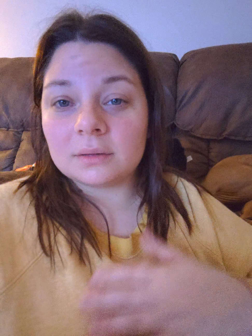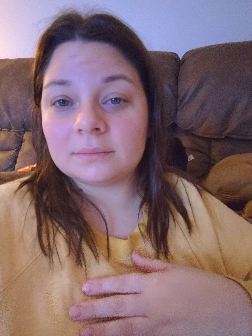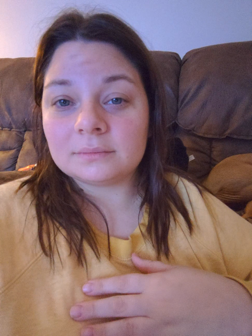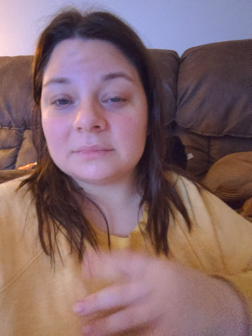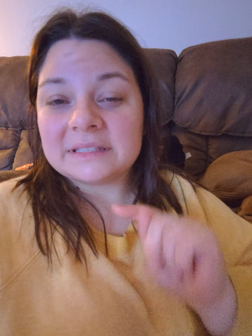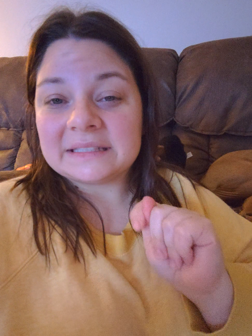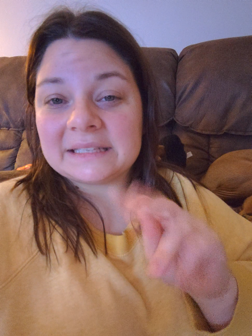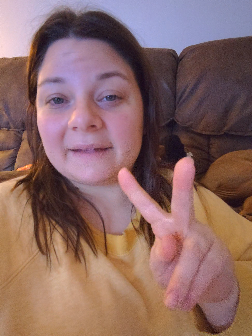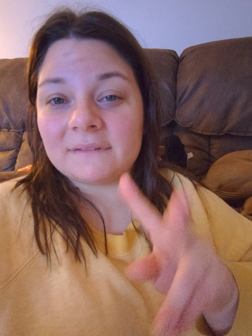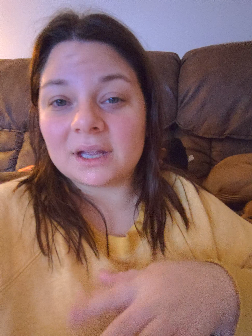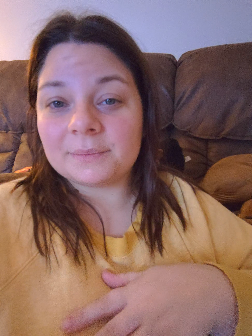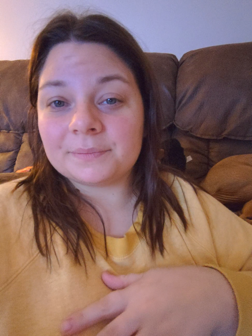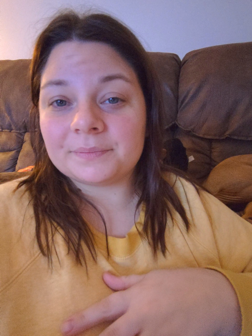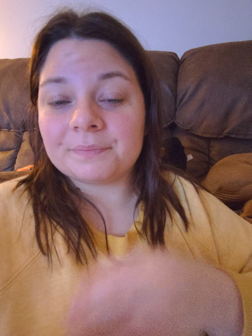TV